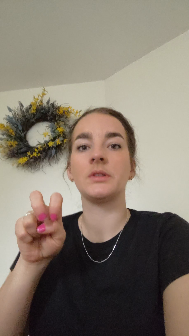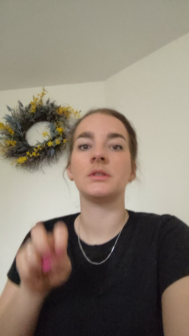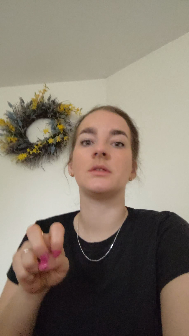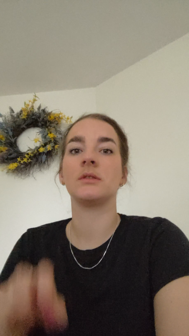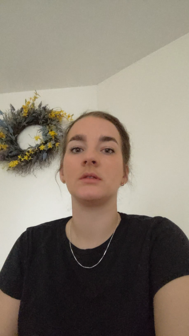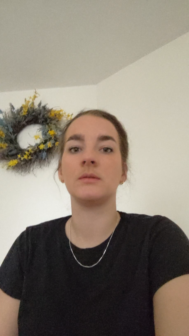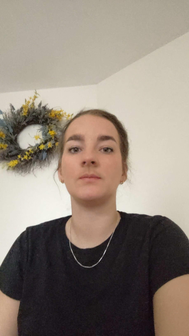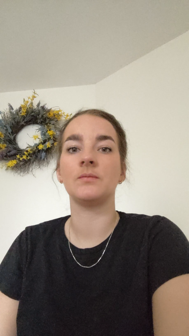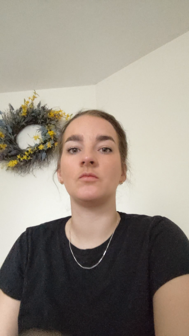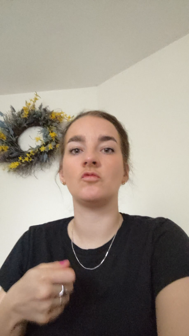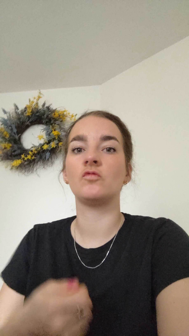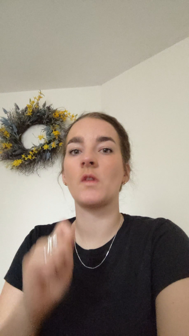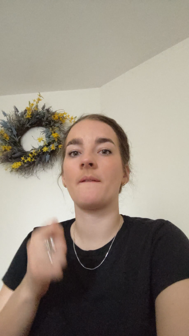shovel